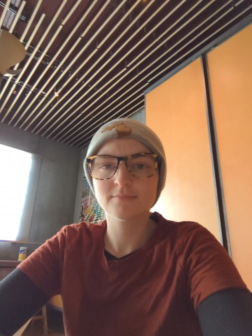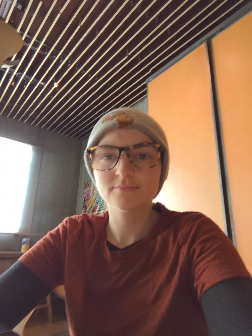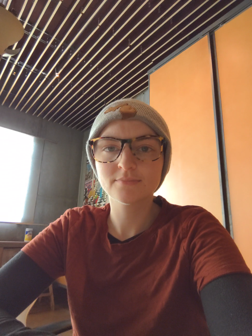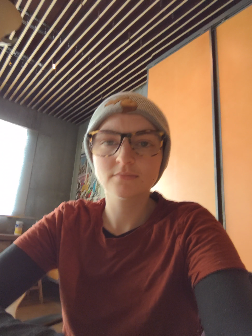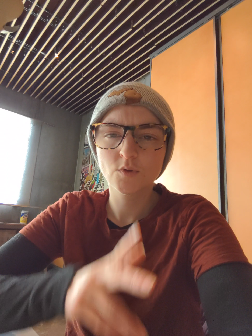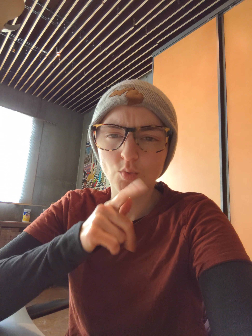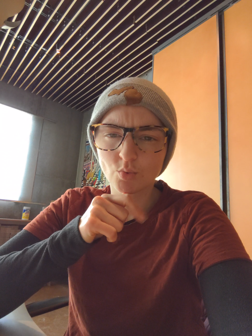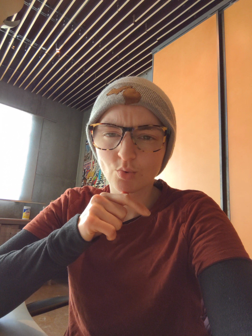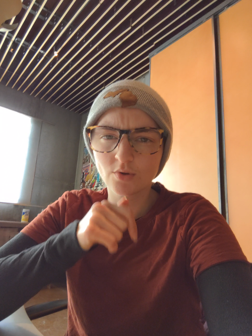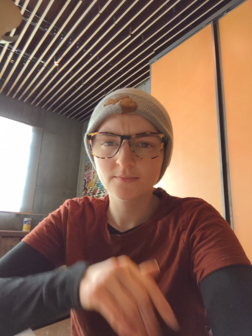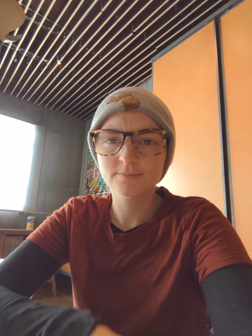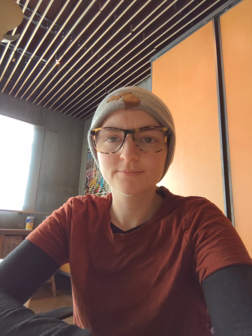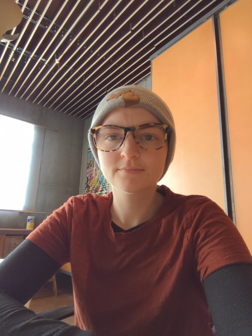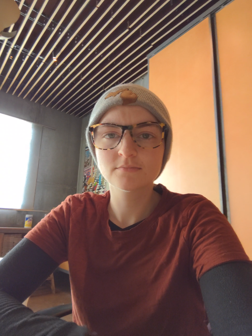who